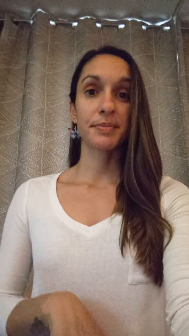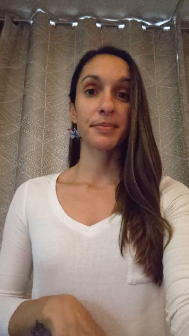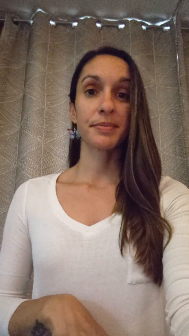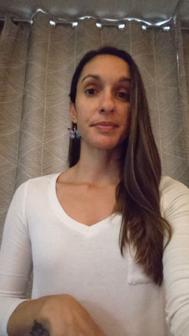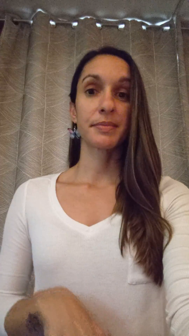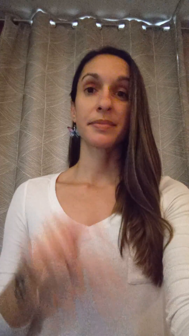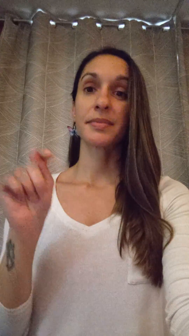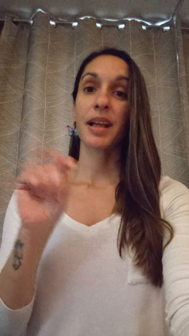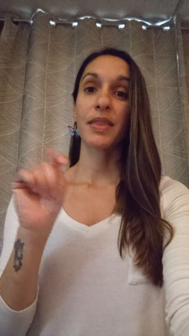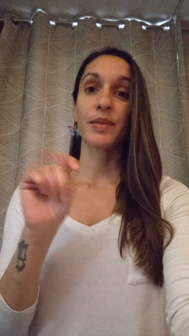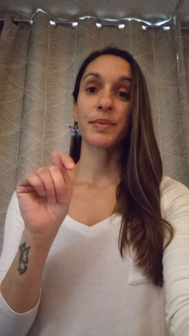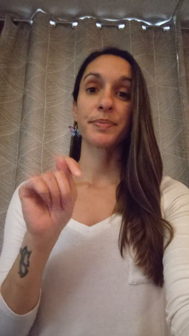bathroom